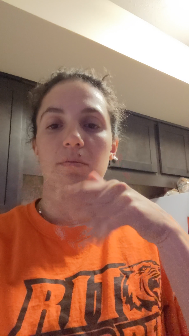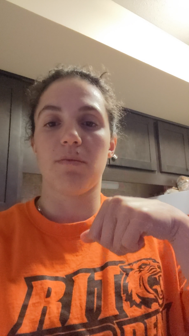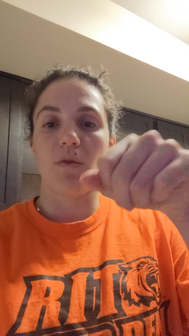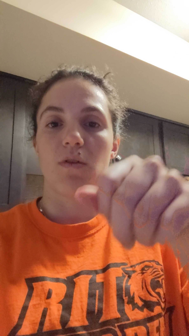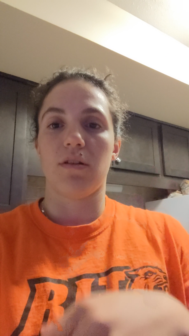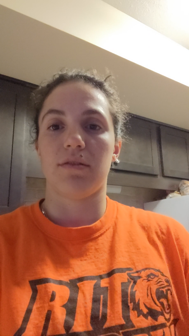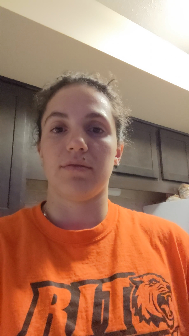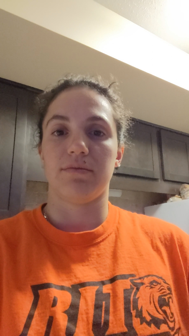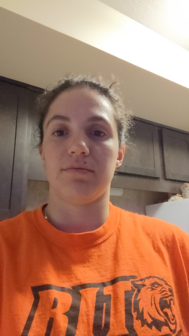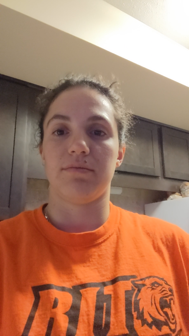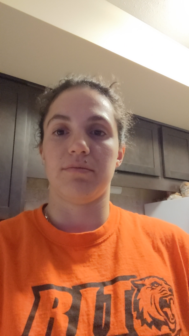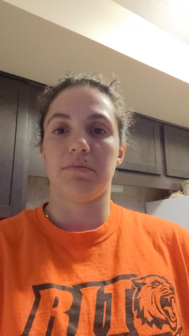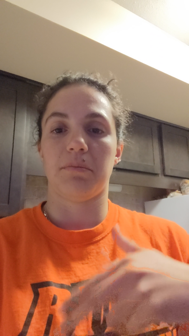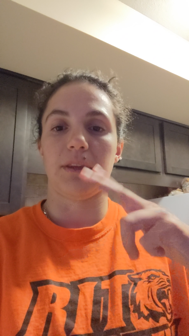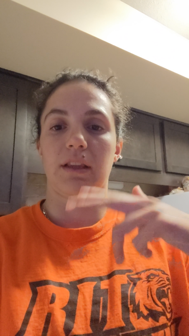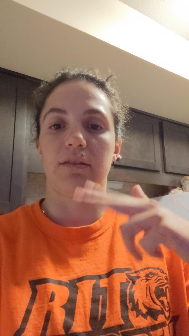build